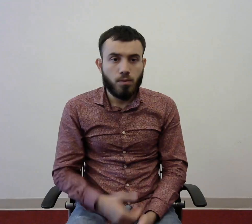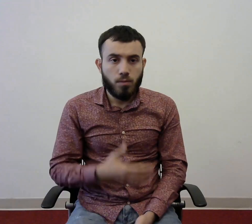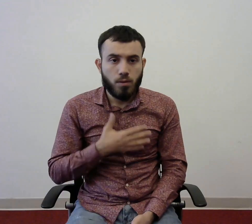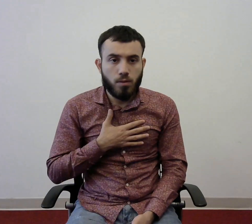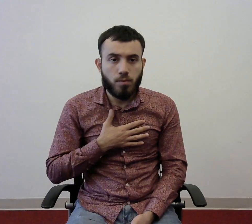mən